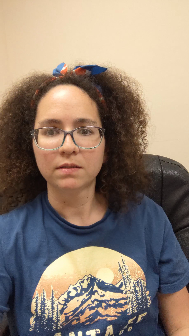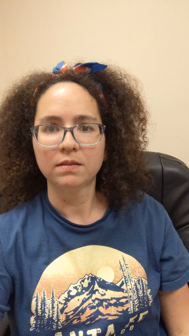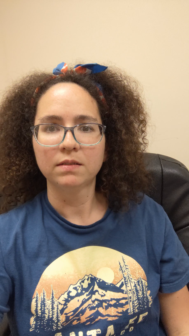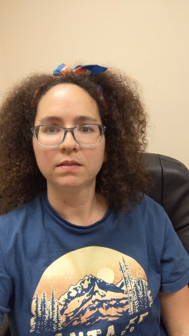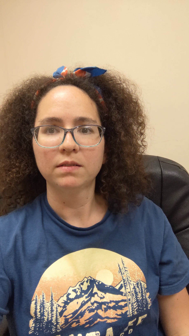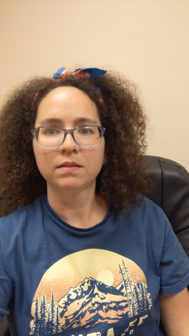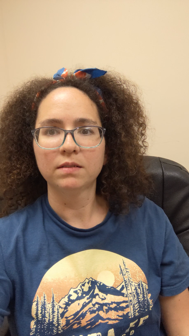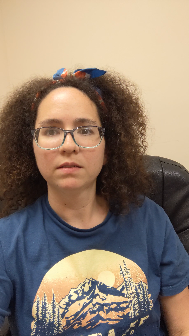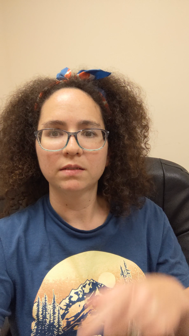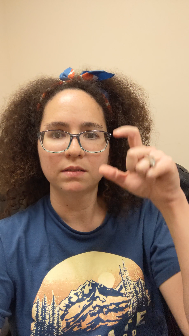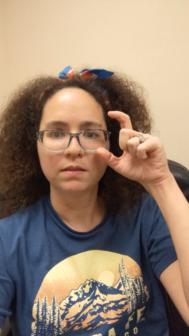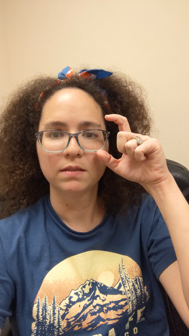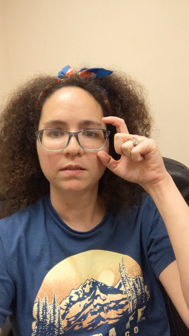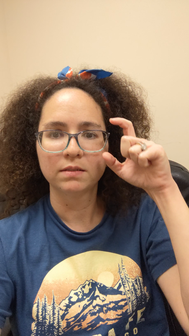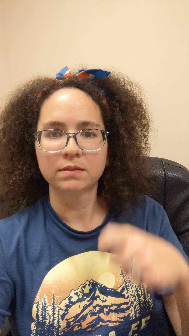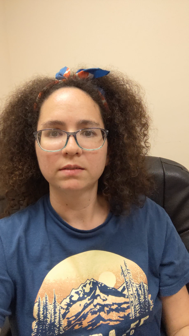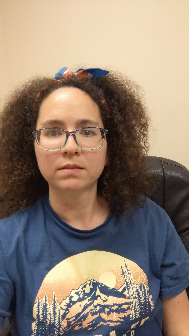glasses